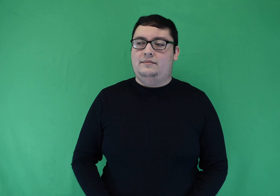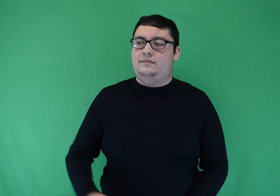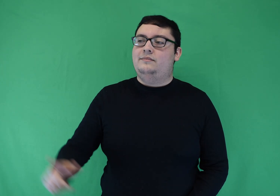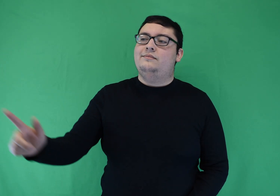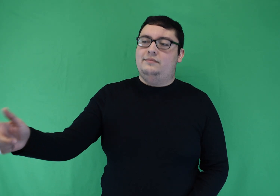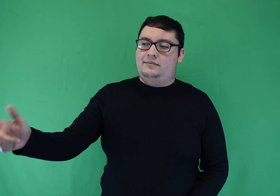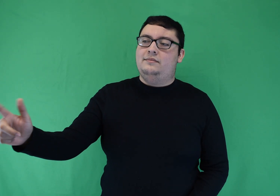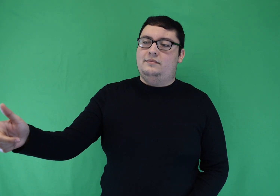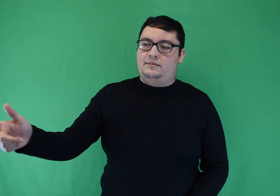ahí